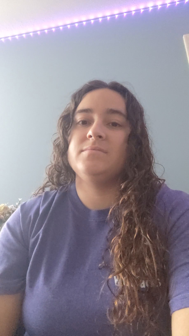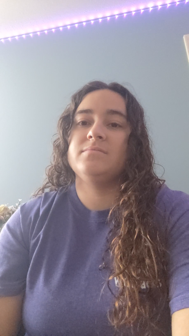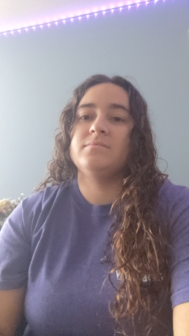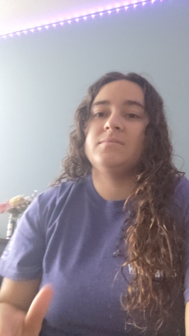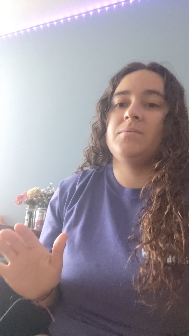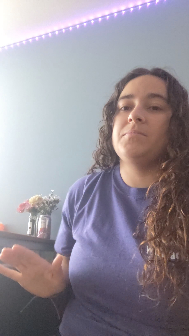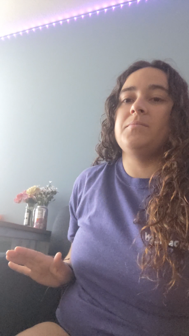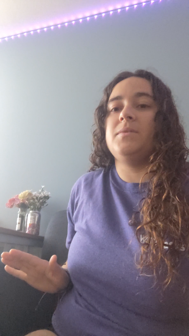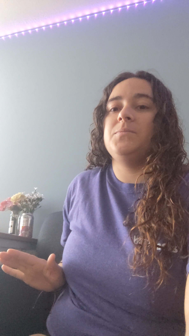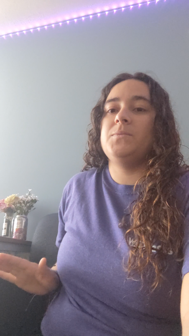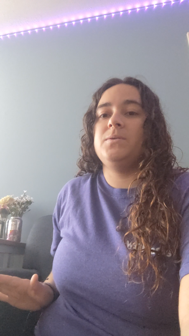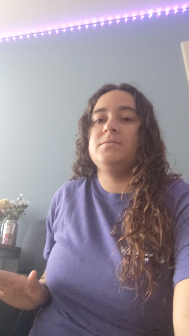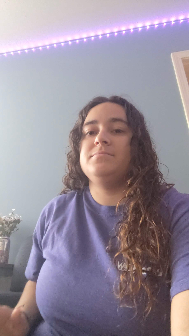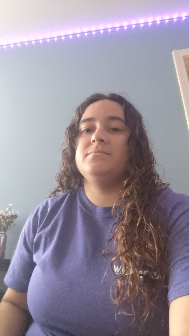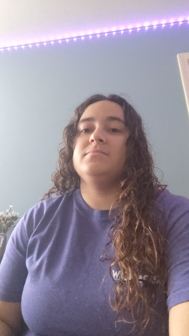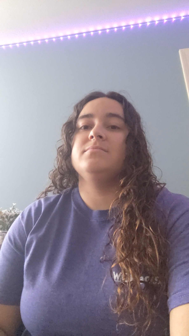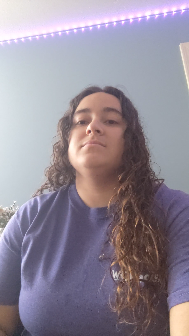penguin